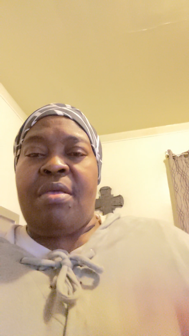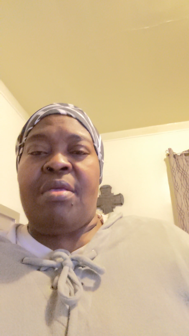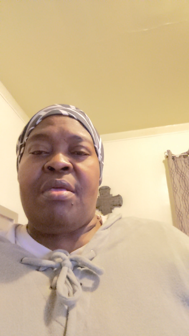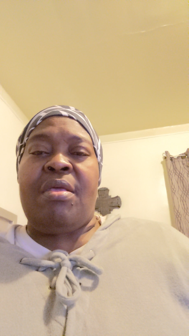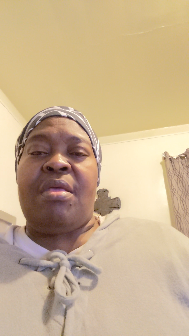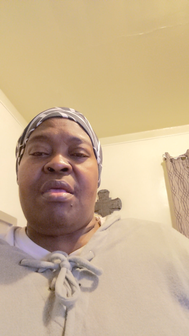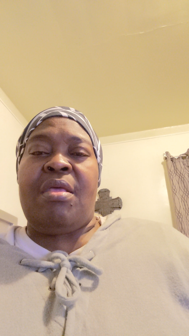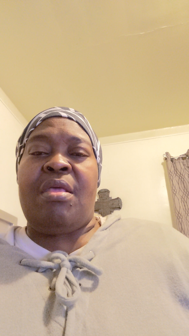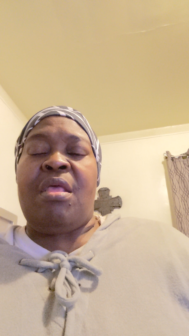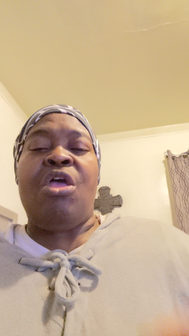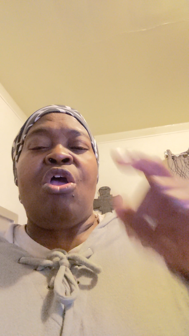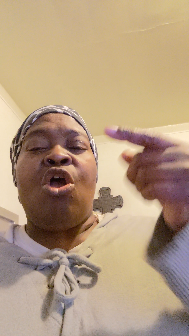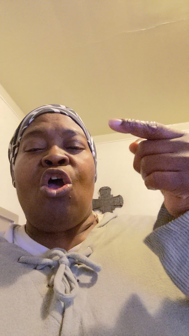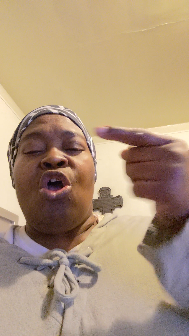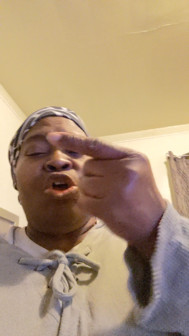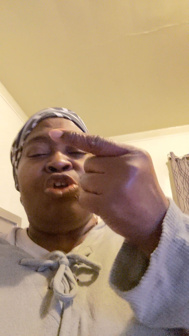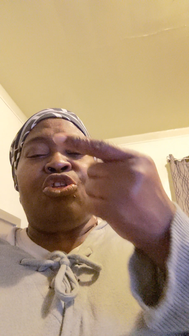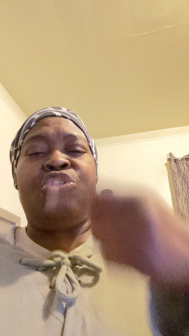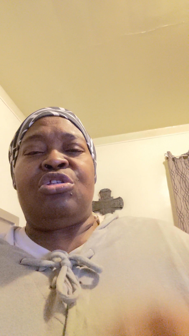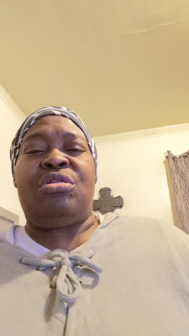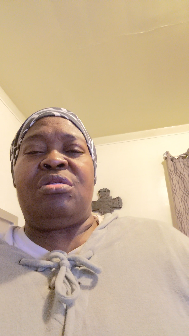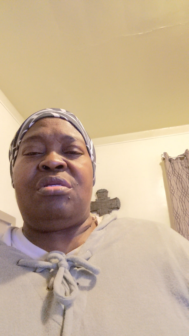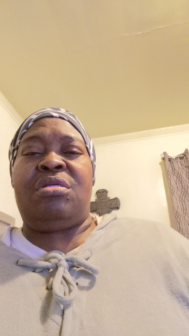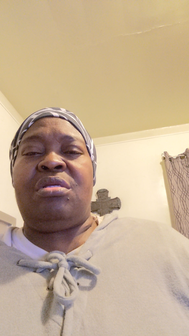hurt